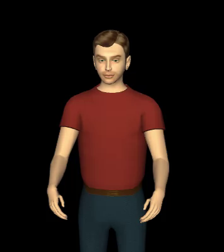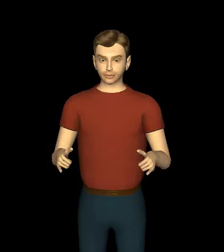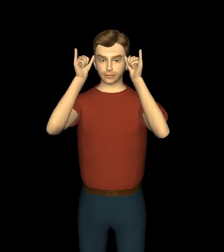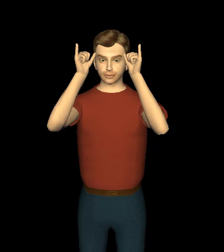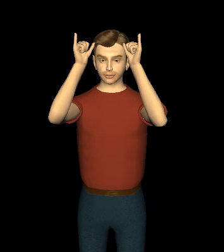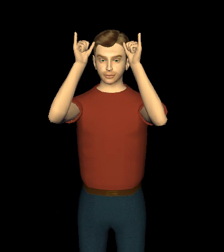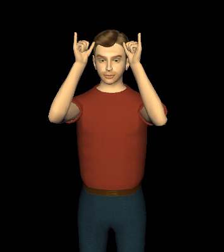لحم بقر